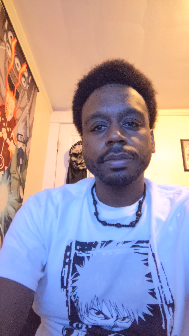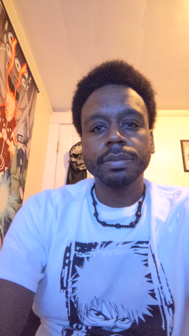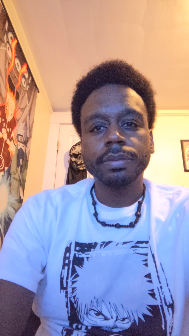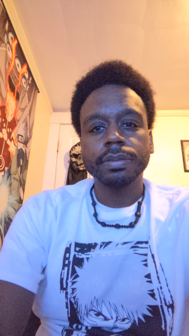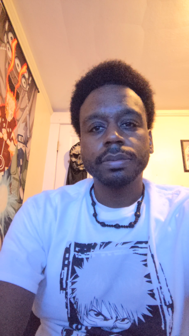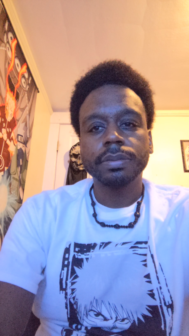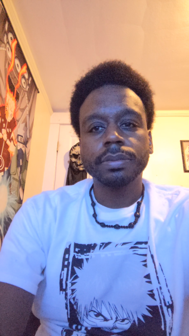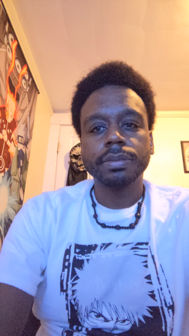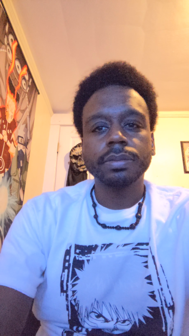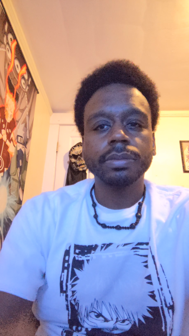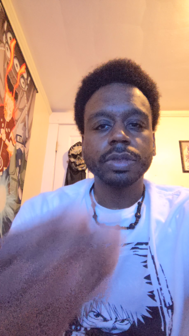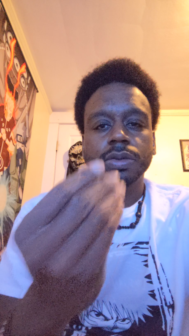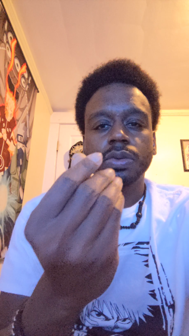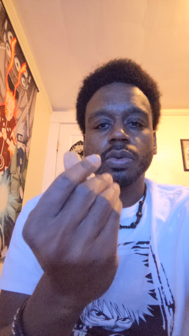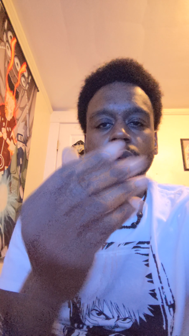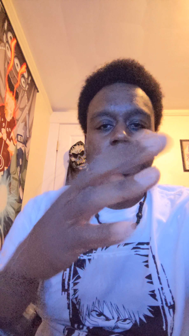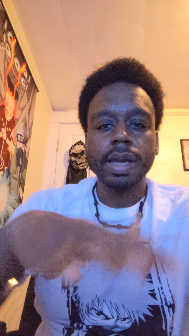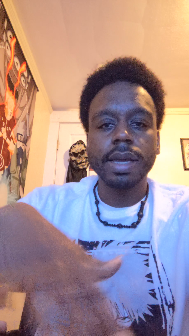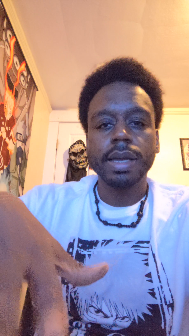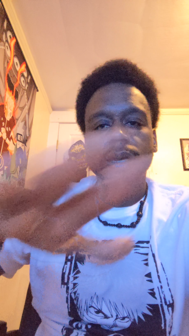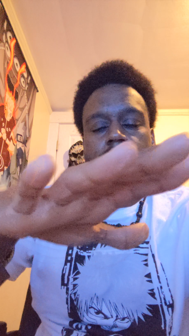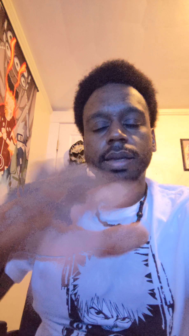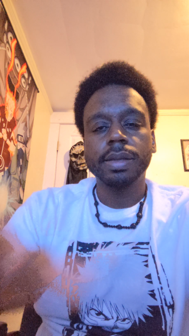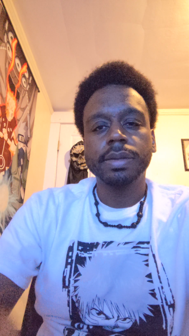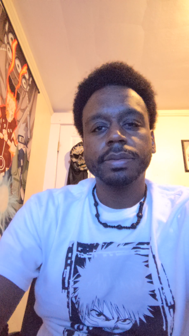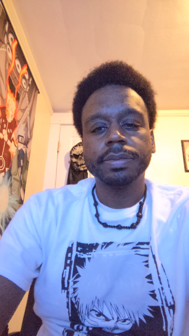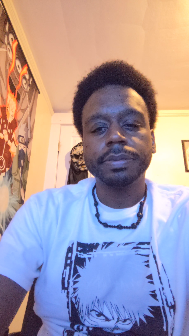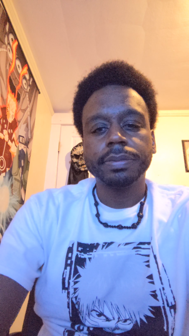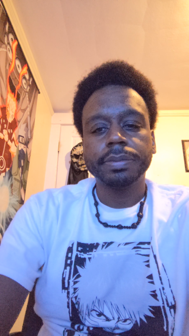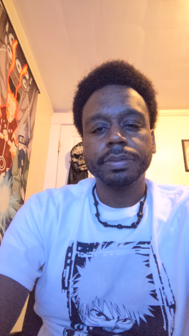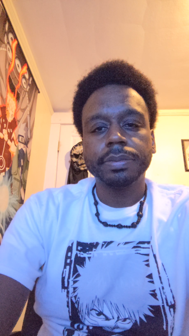garden